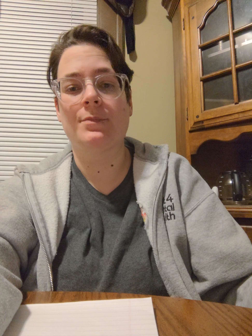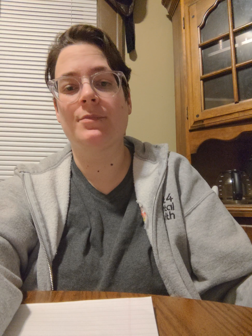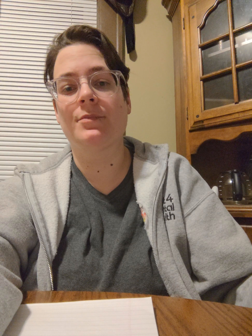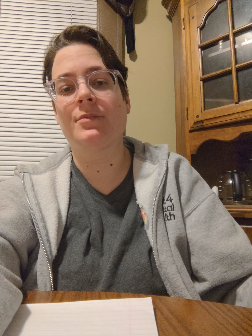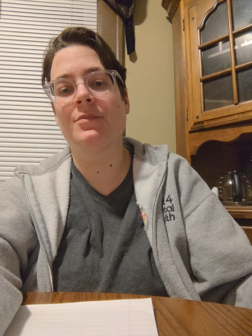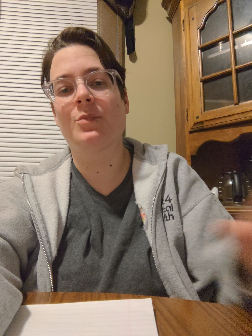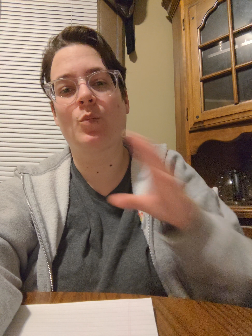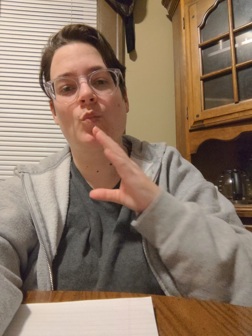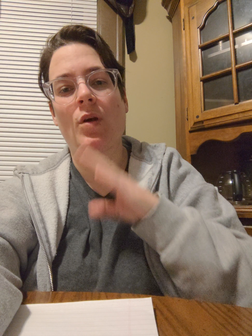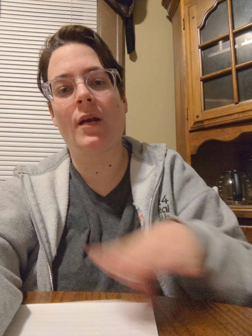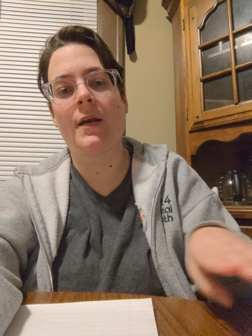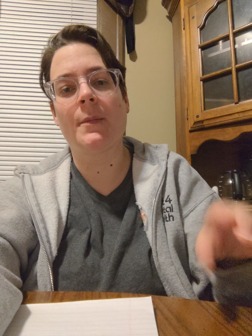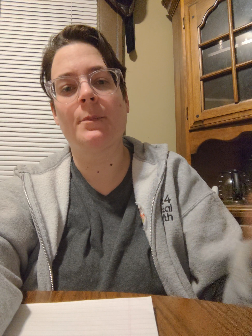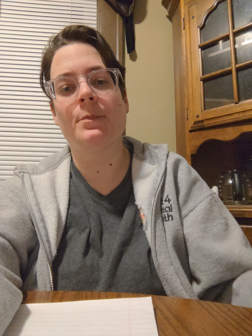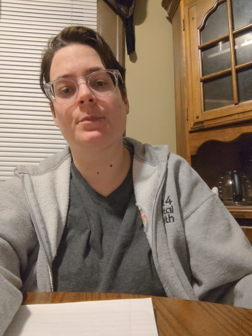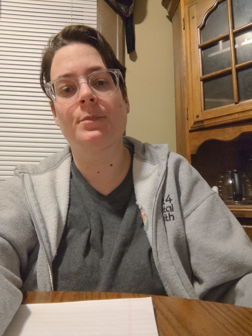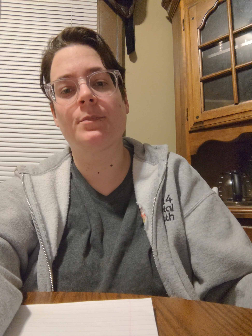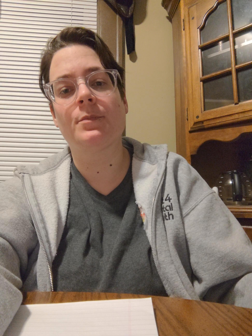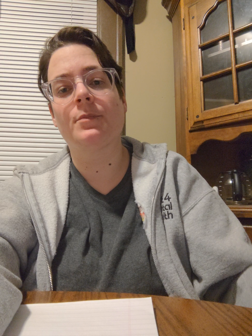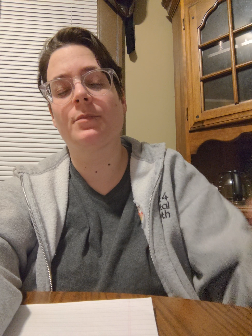quiet